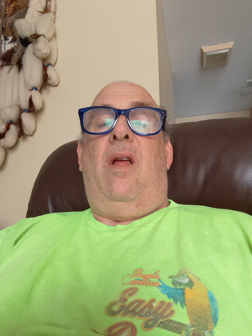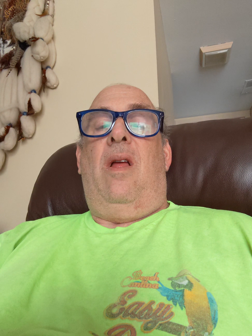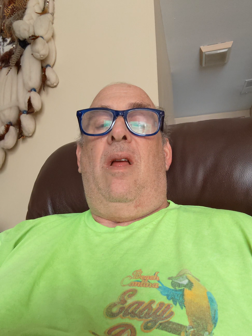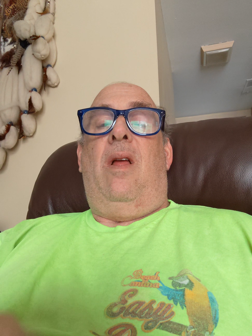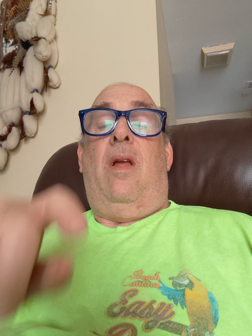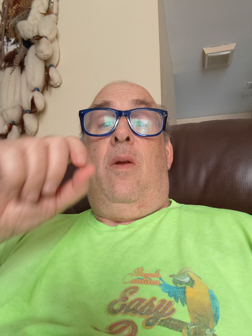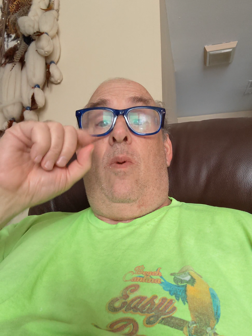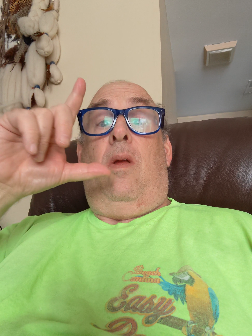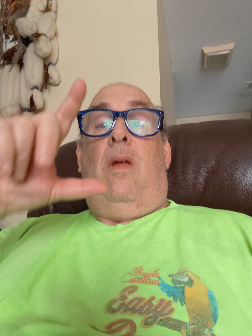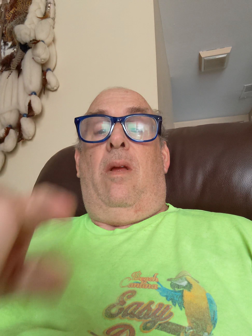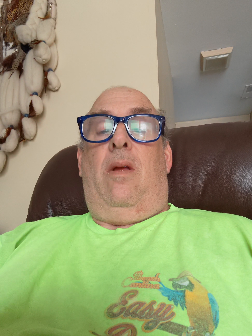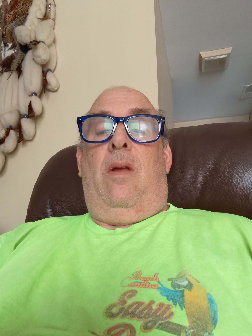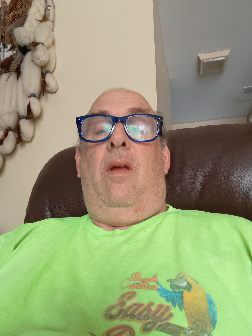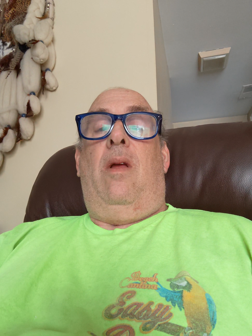awake